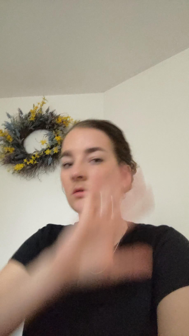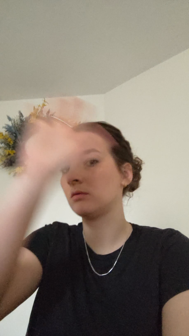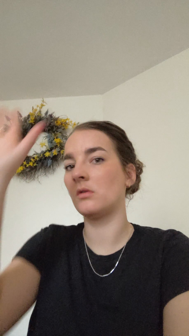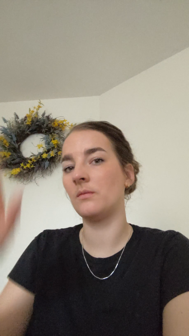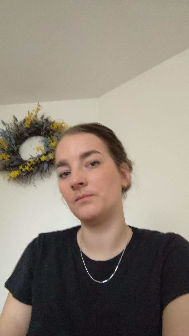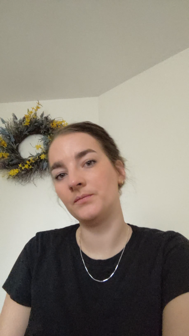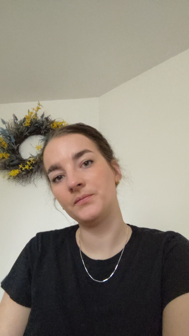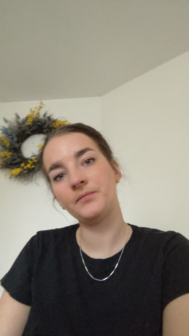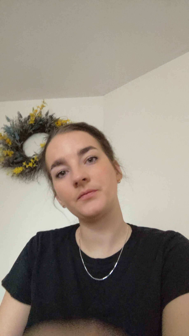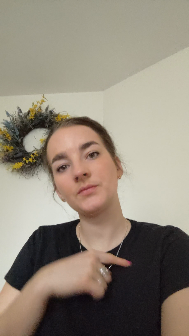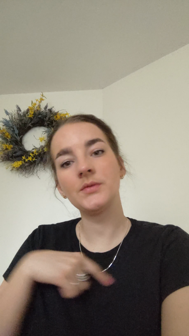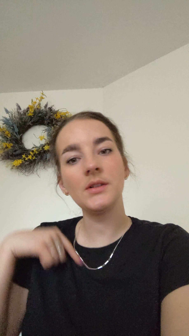necklace